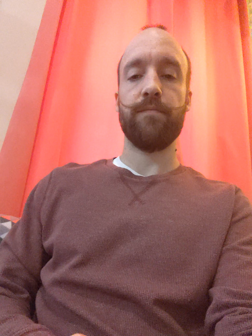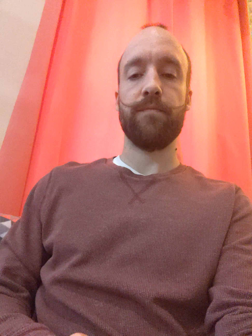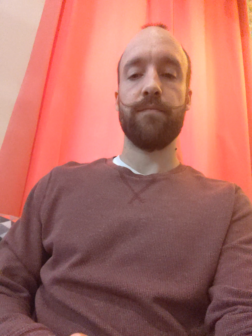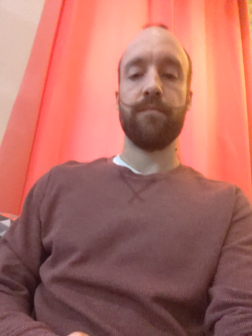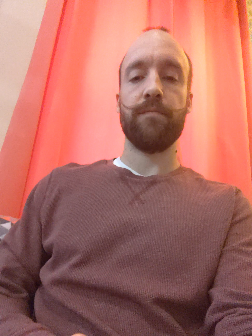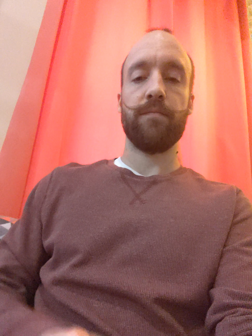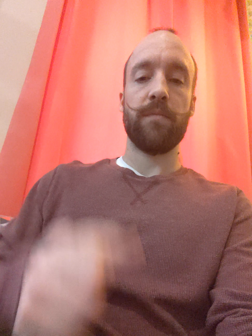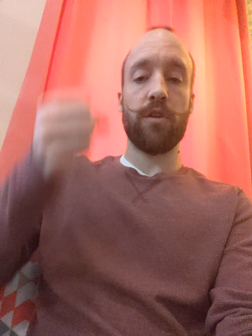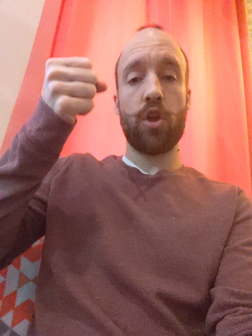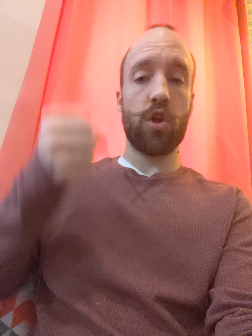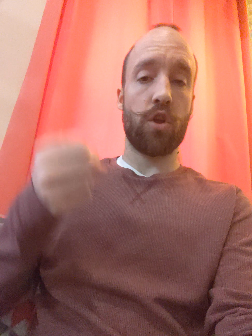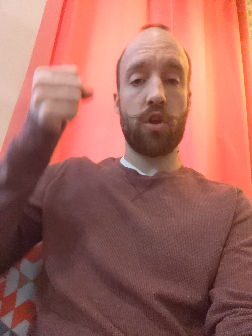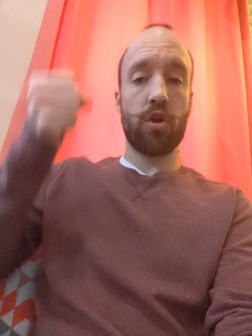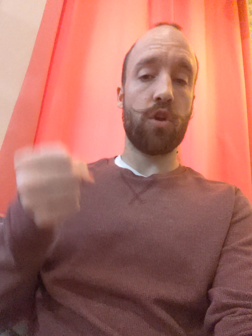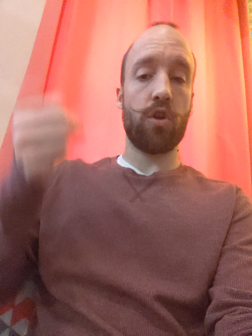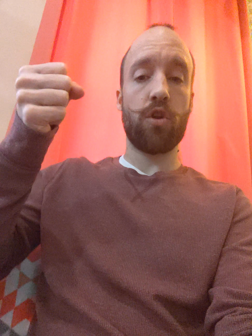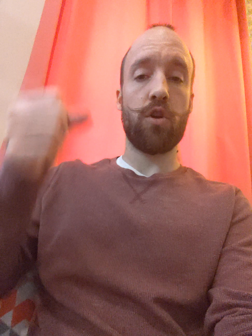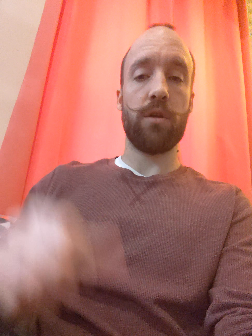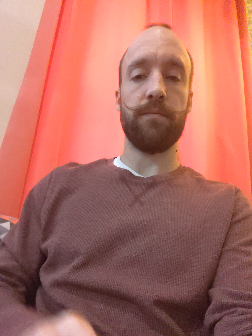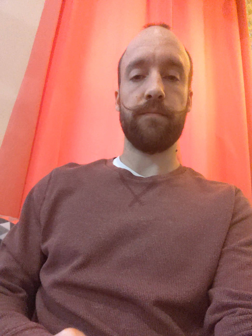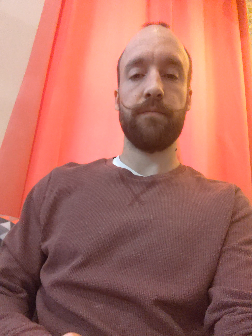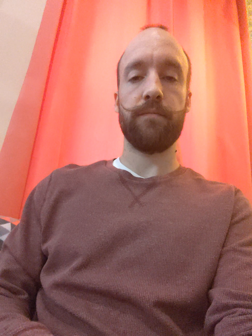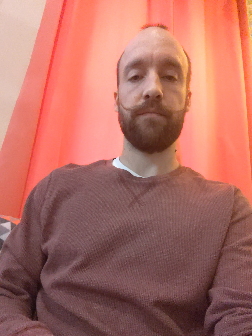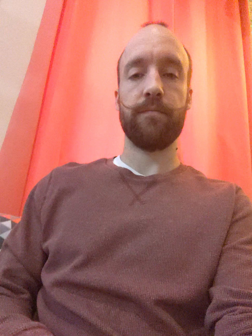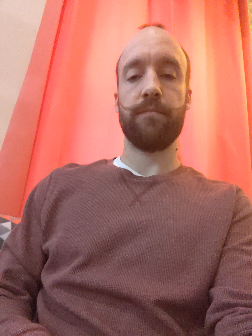car